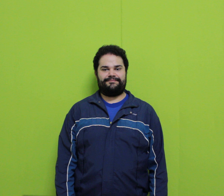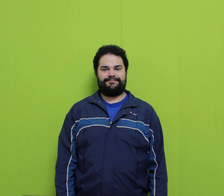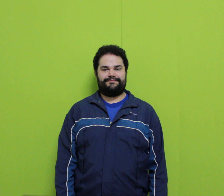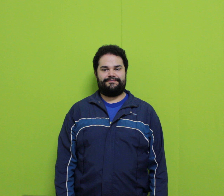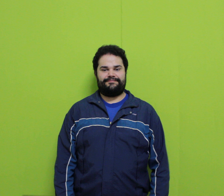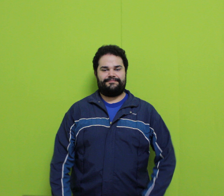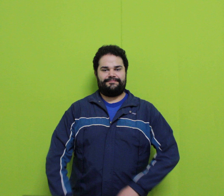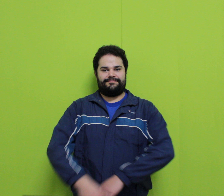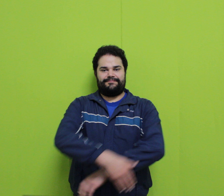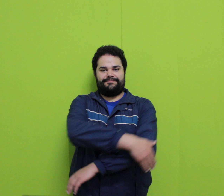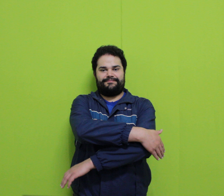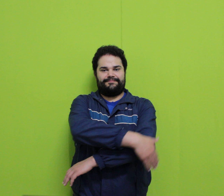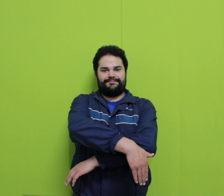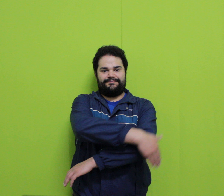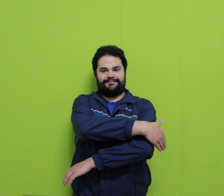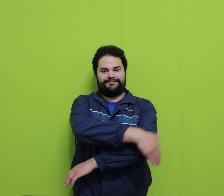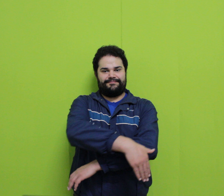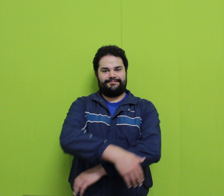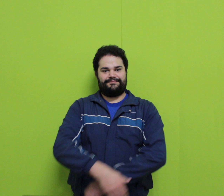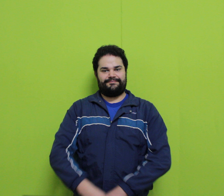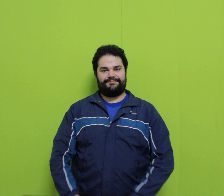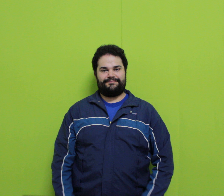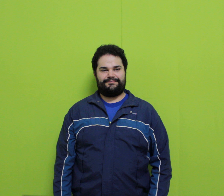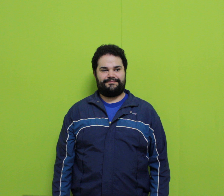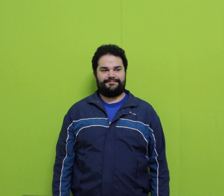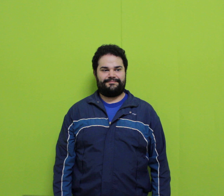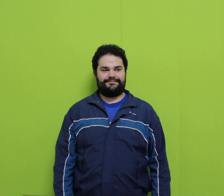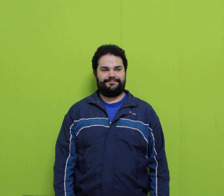esquina